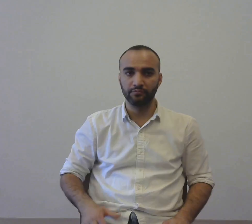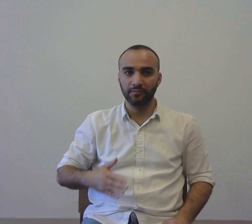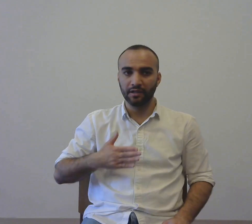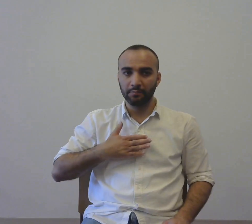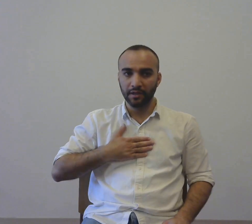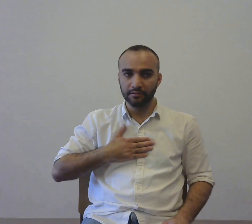mən